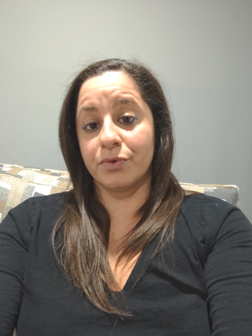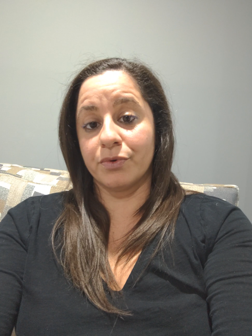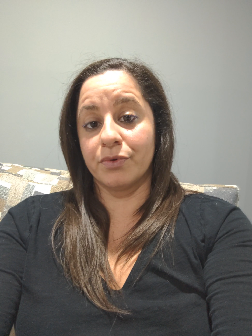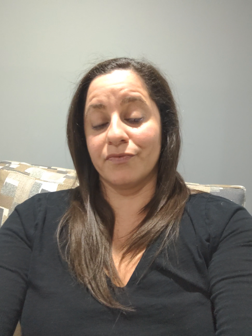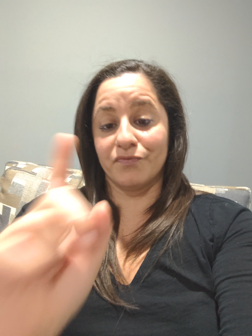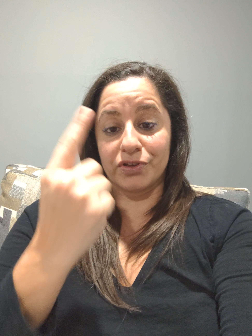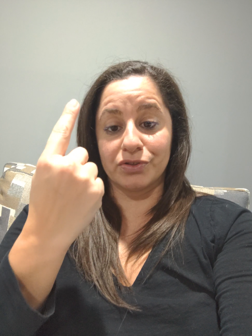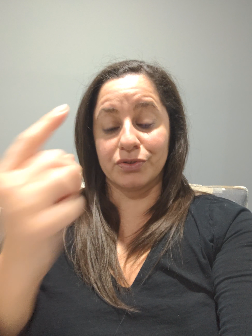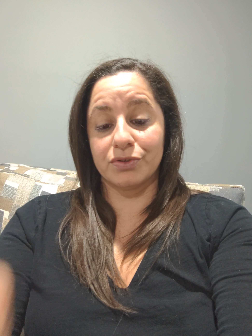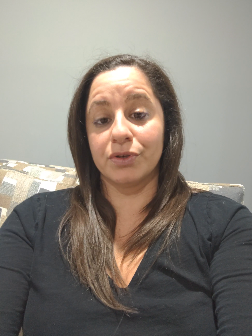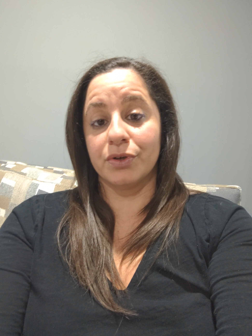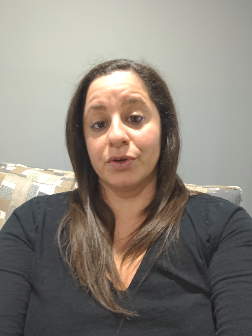first